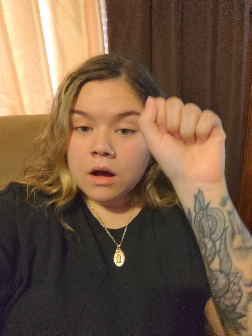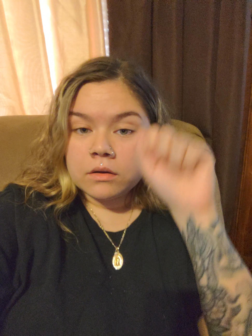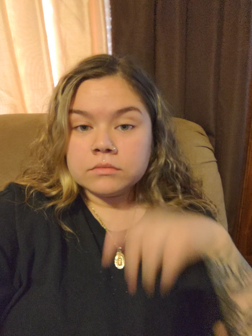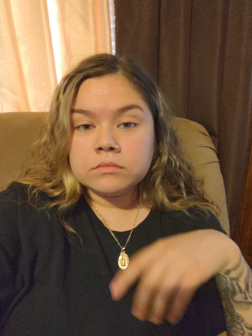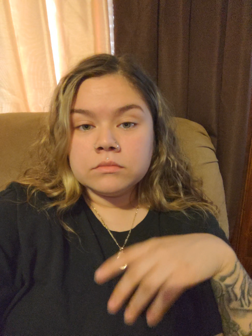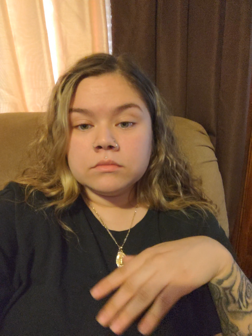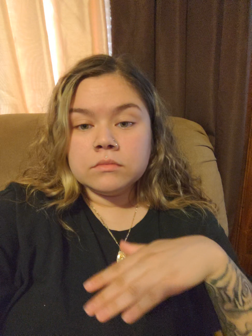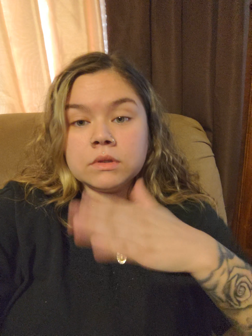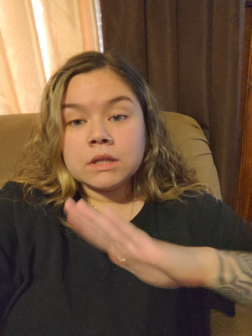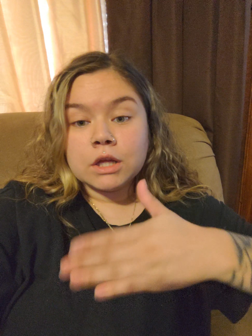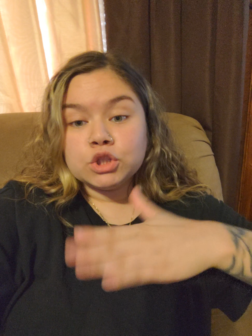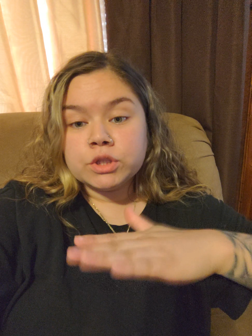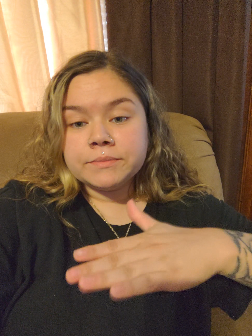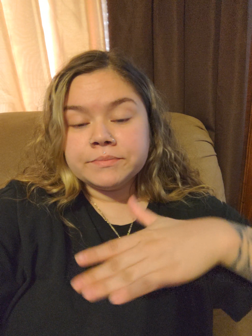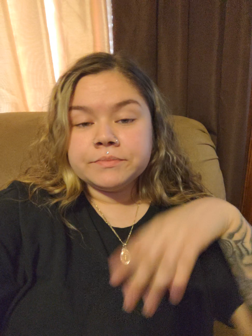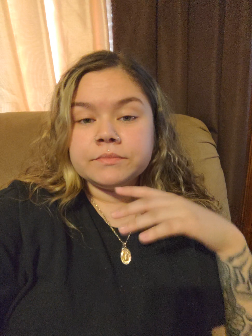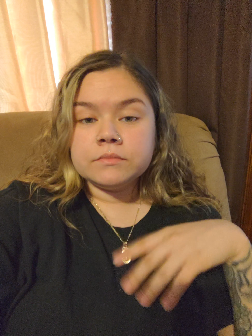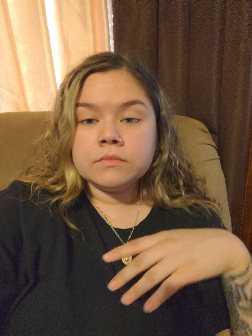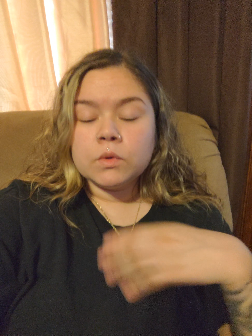kitchen